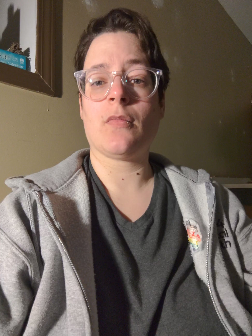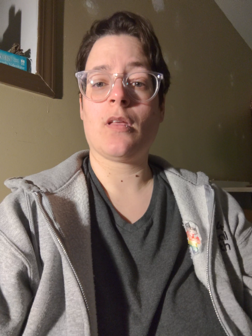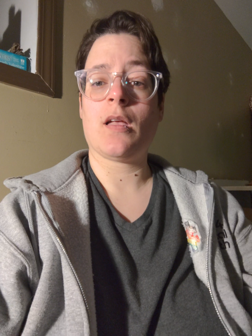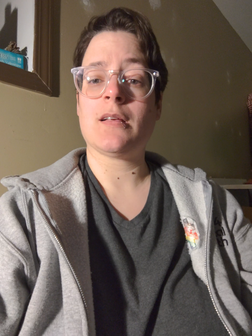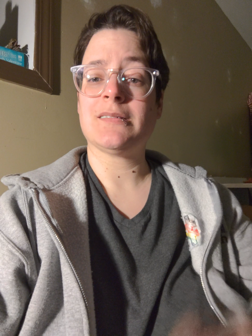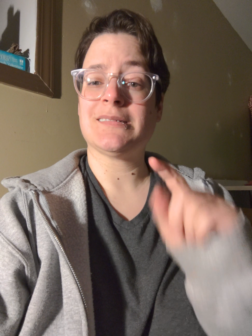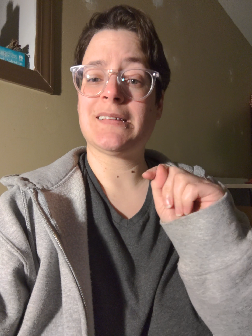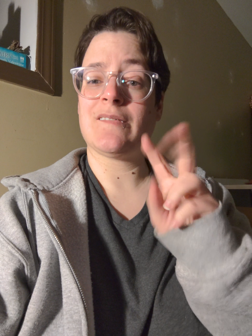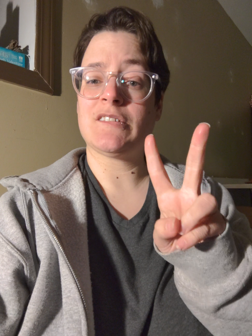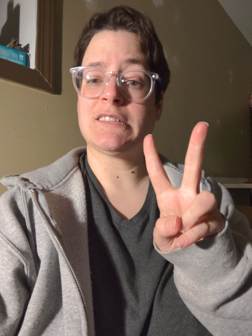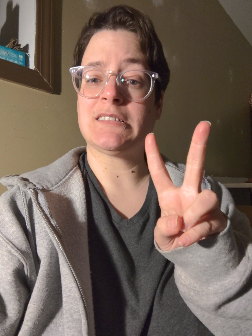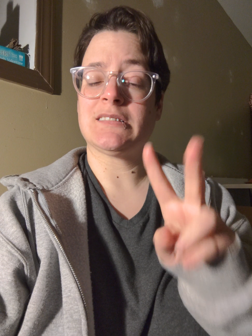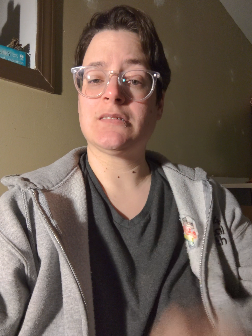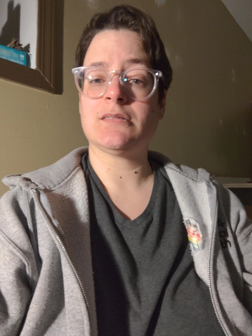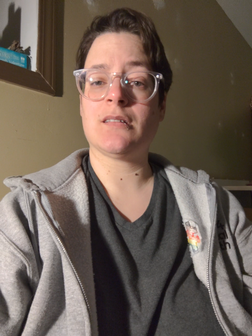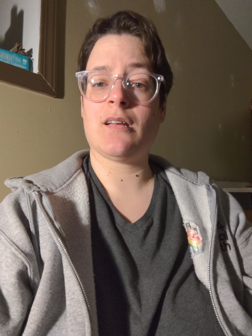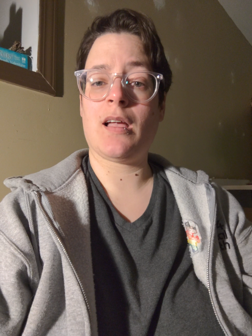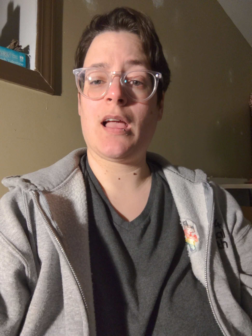TV